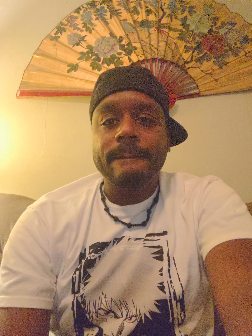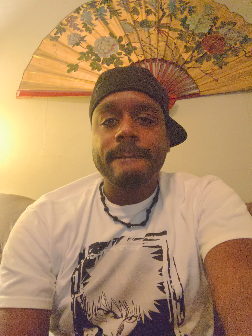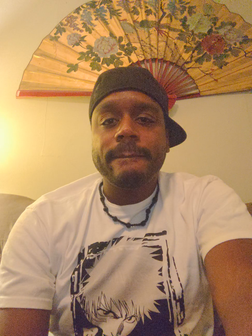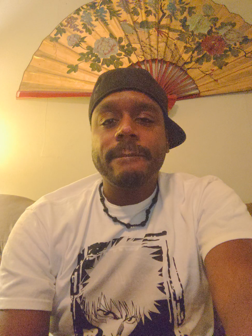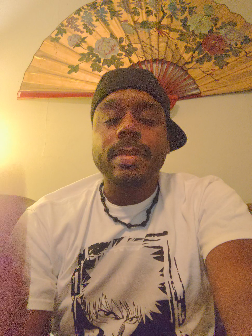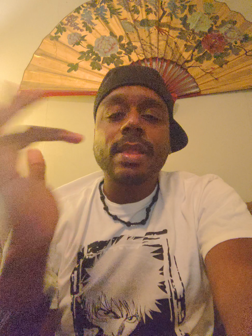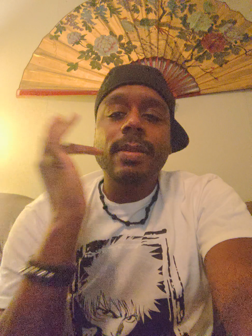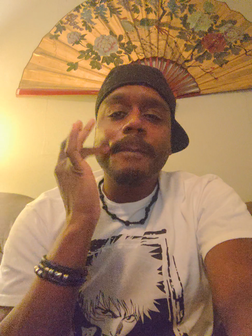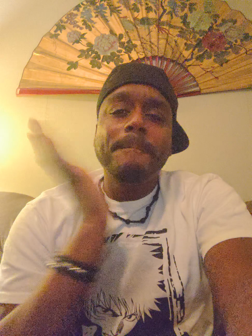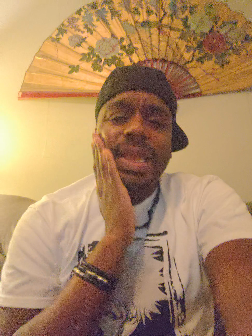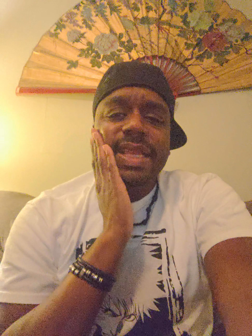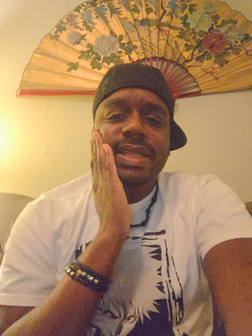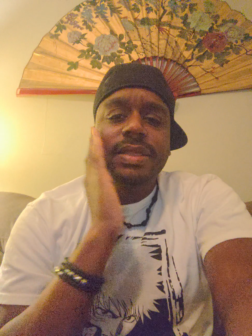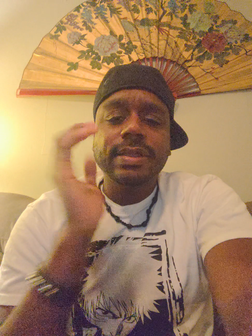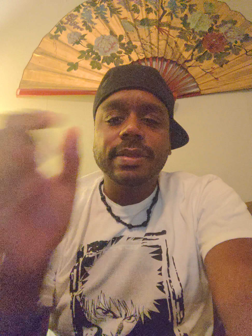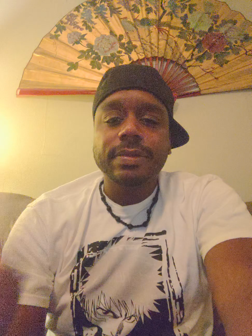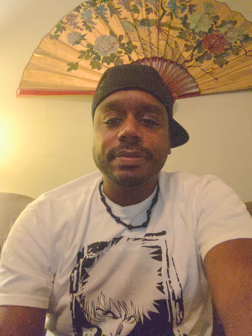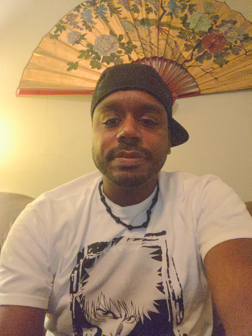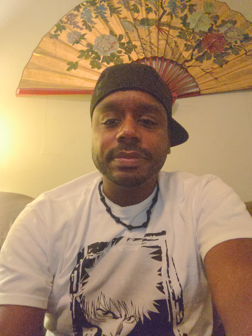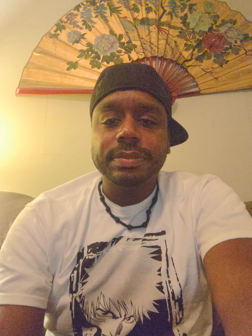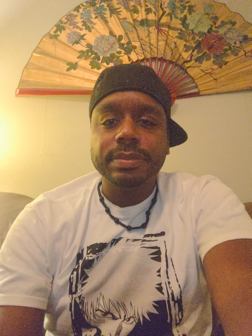bee